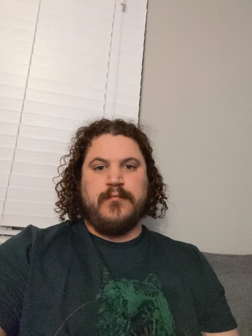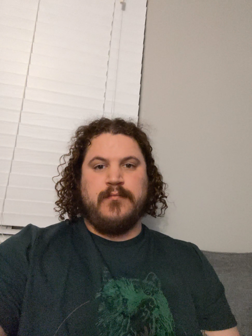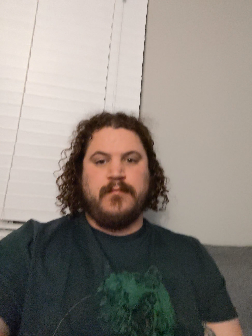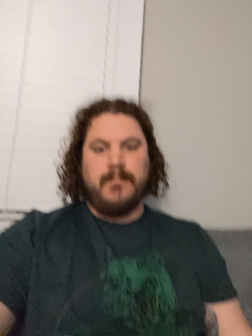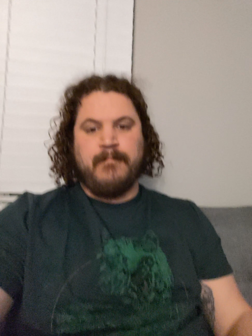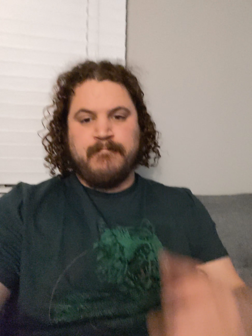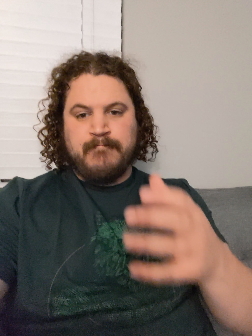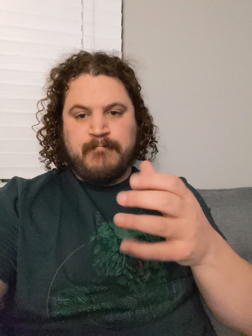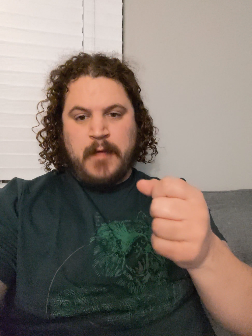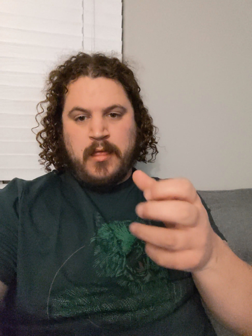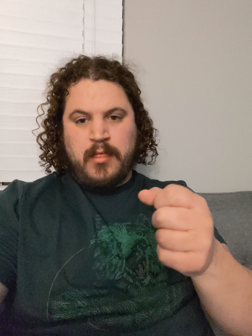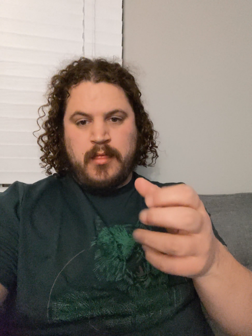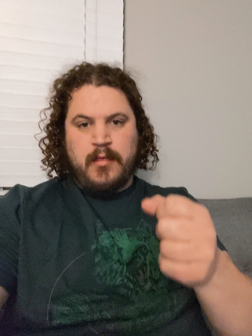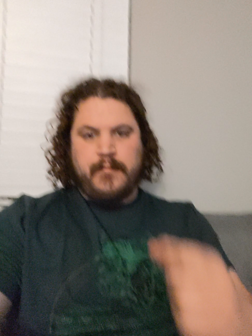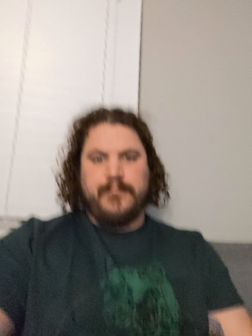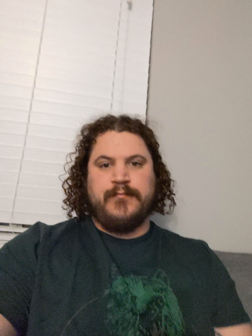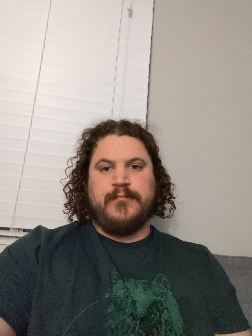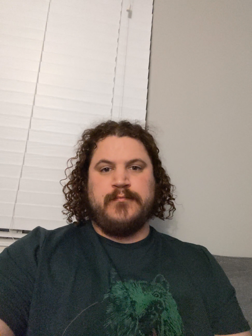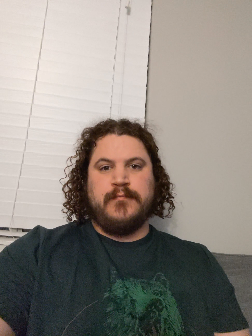milk